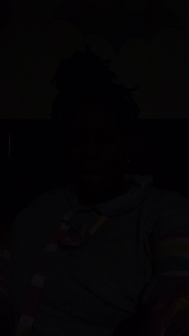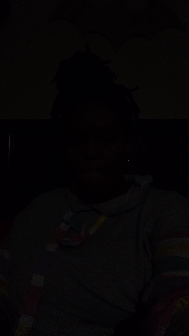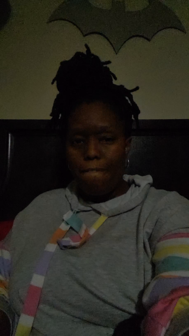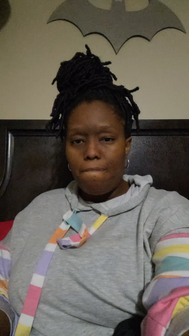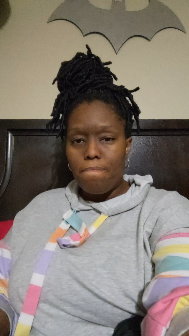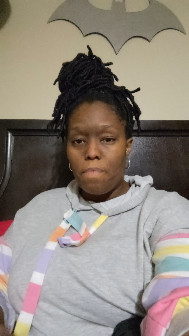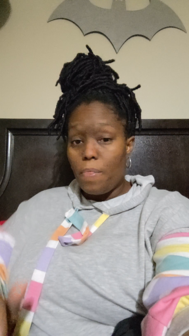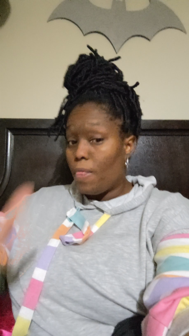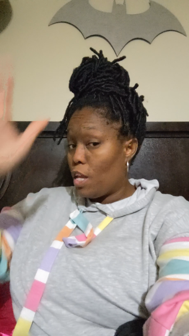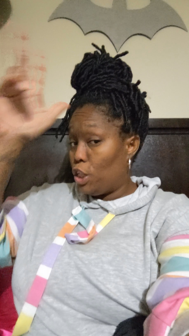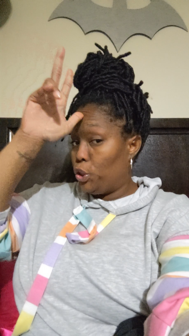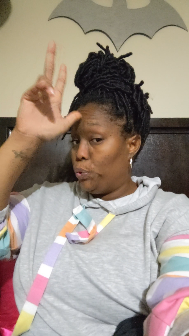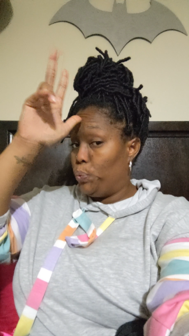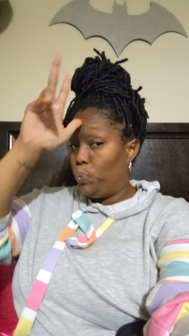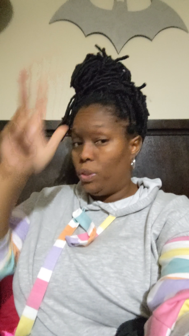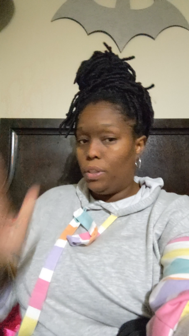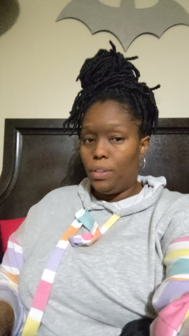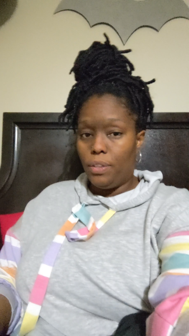rooster